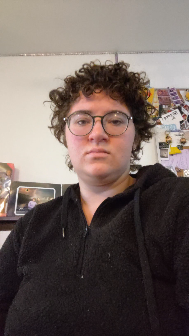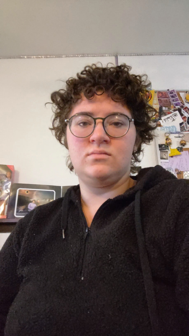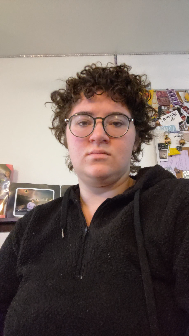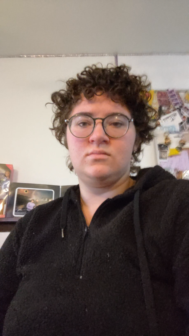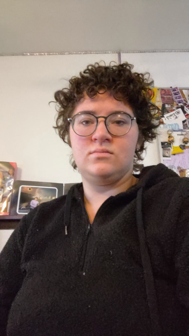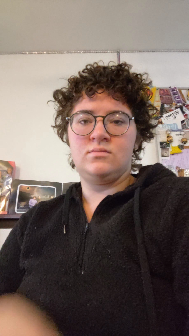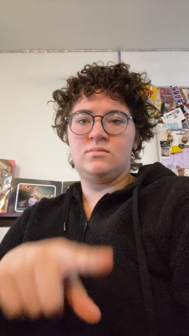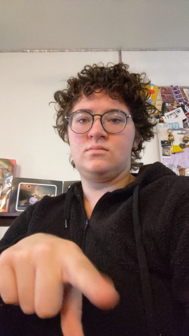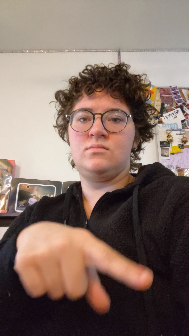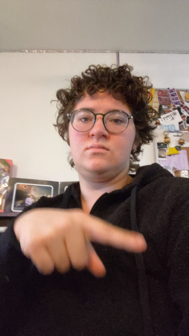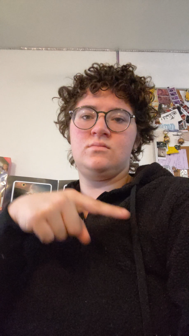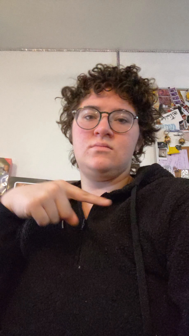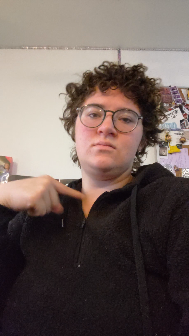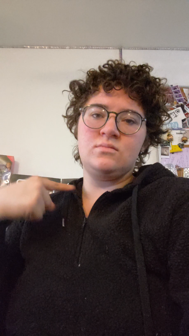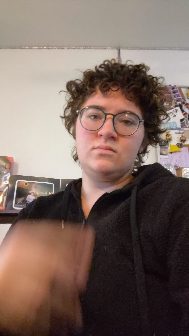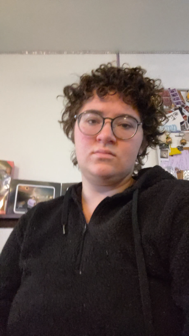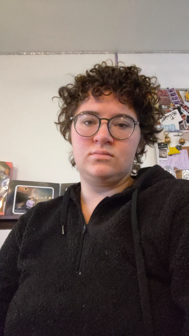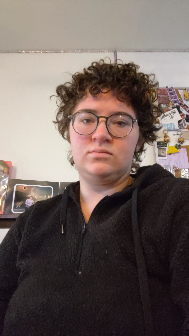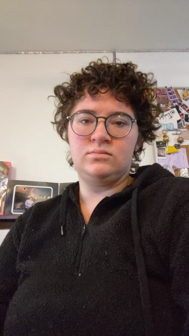long